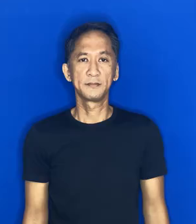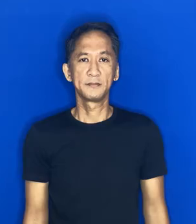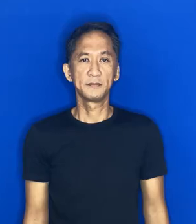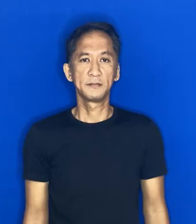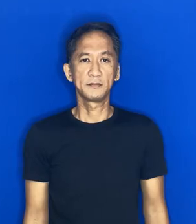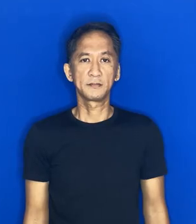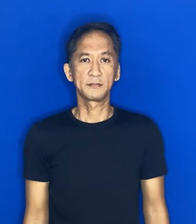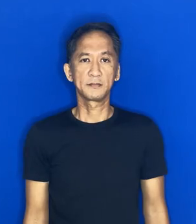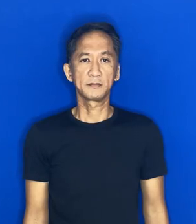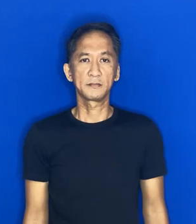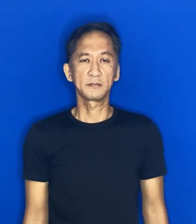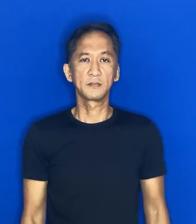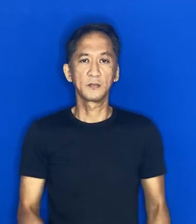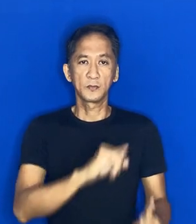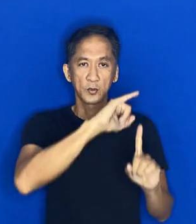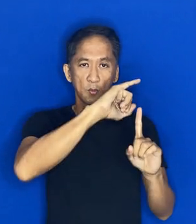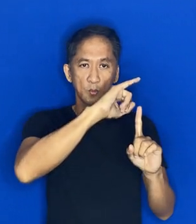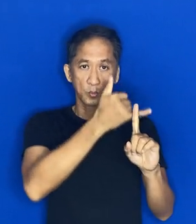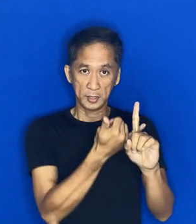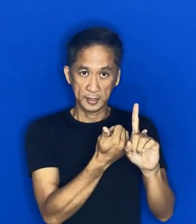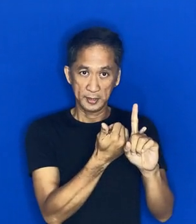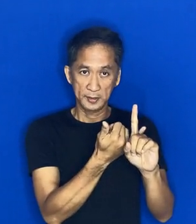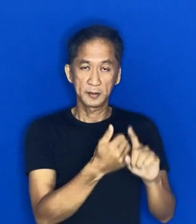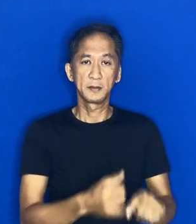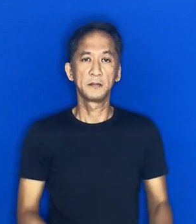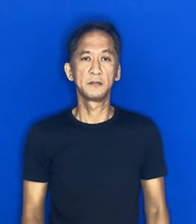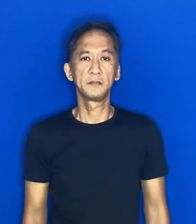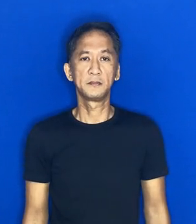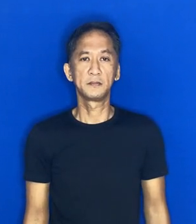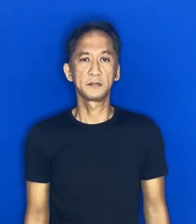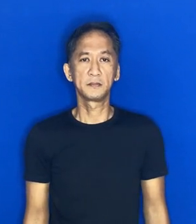july